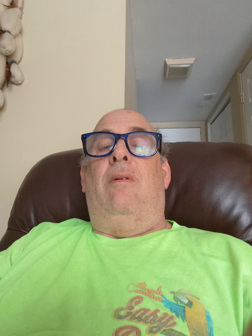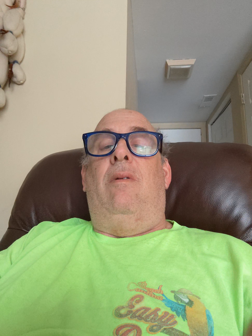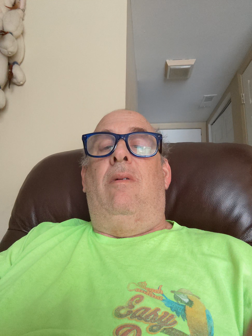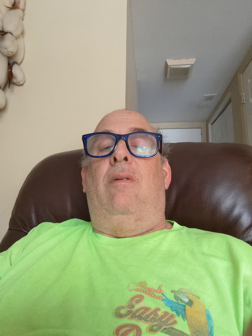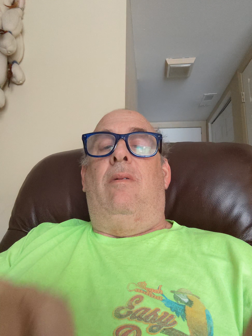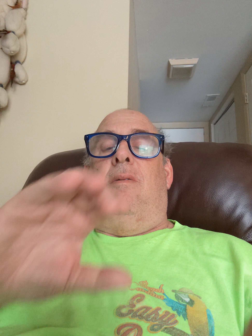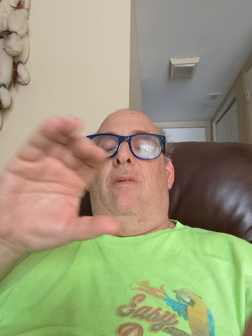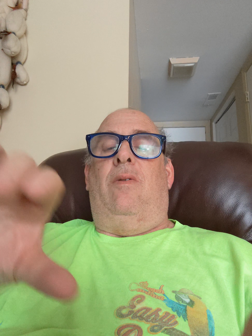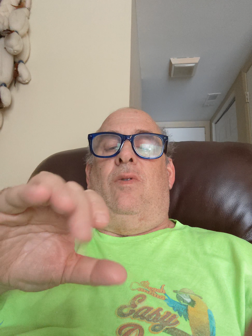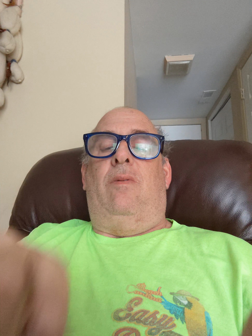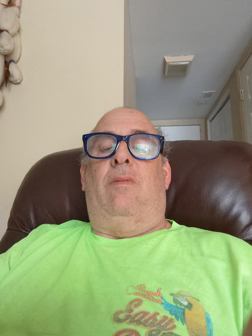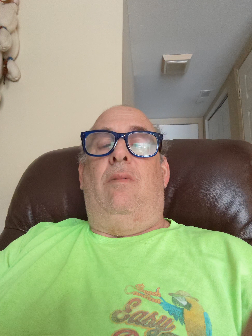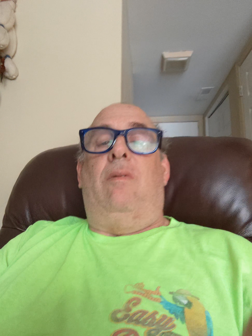chocolate